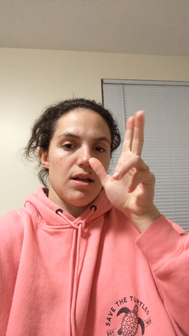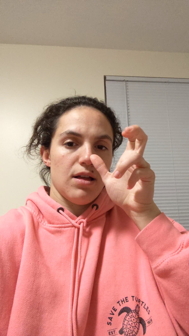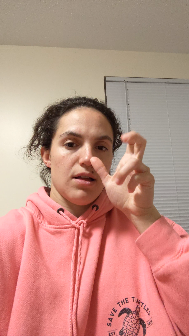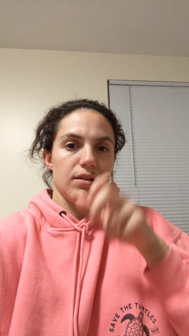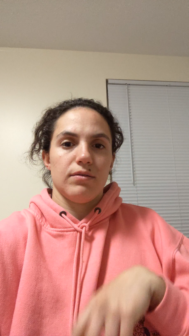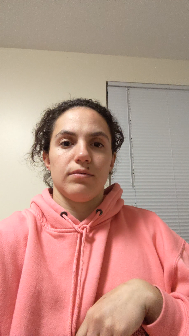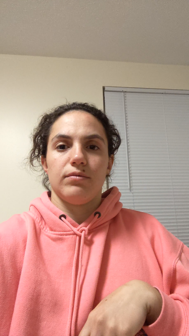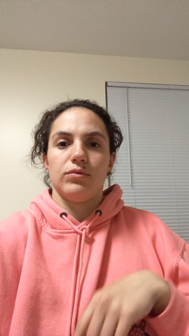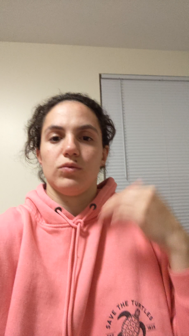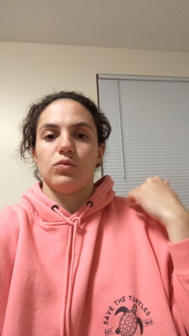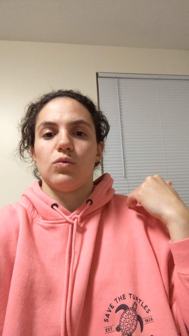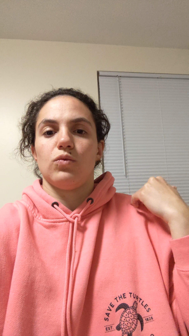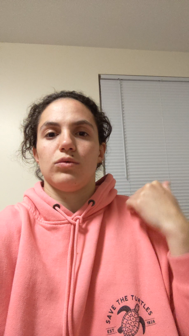shoulder